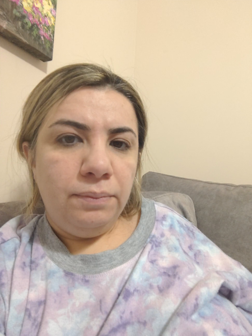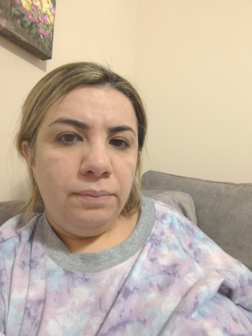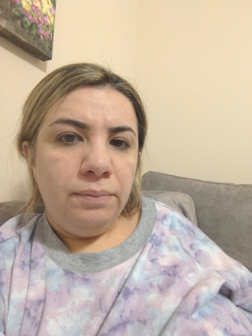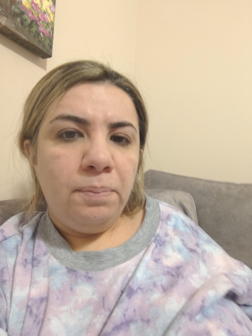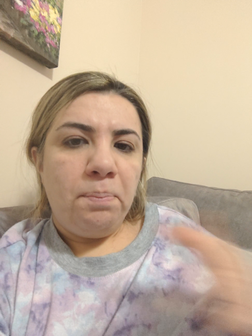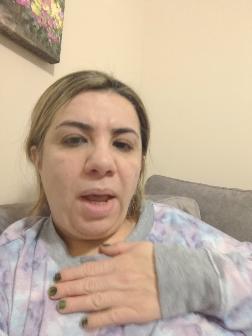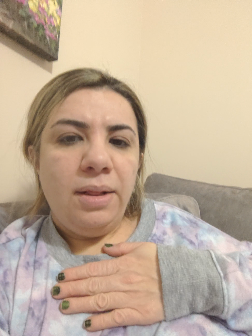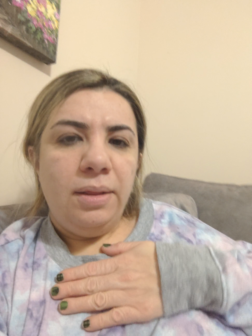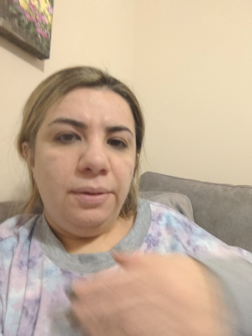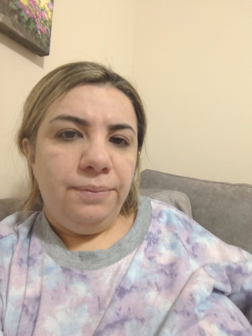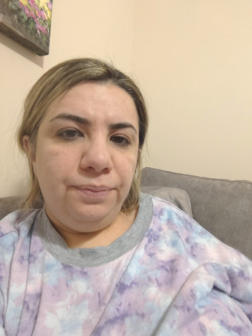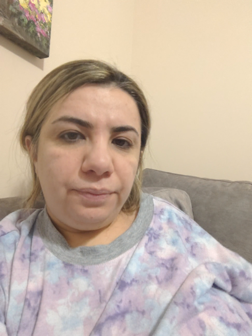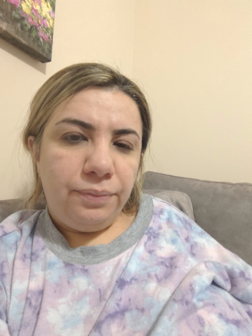my